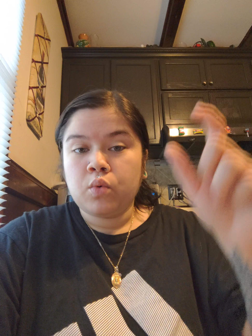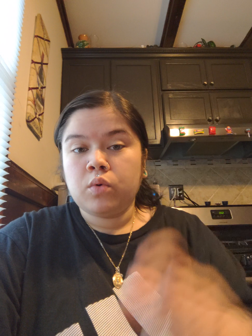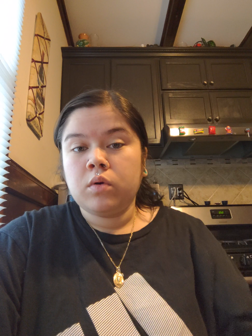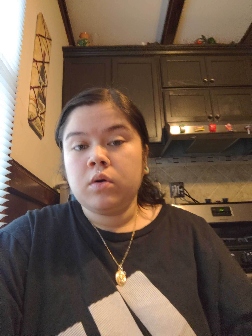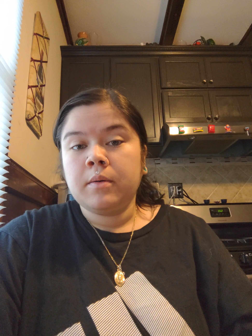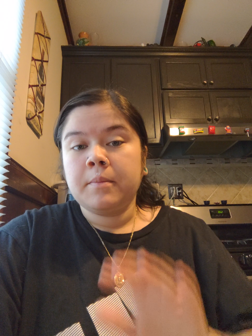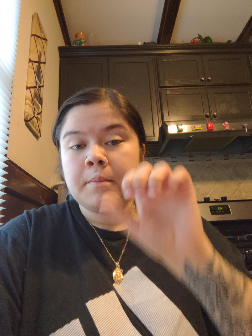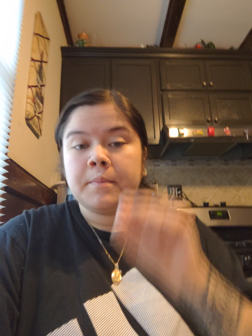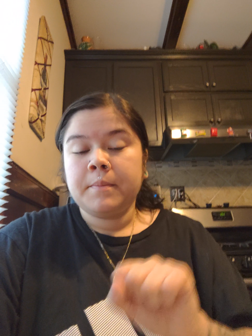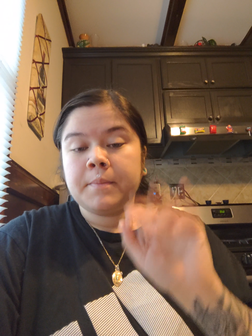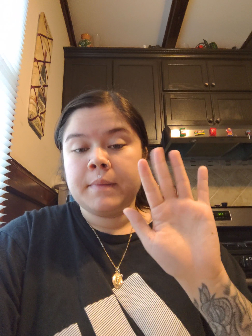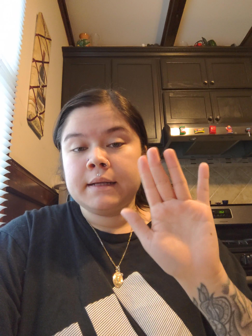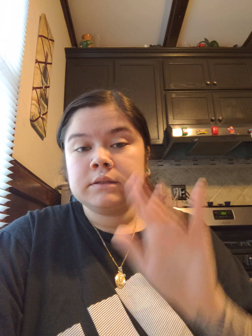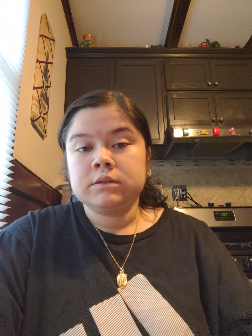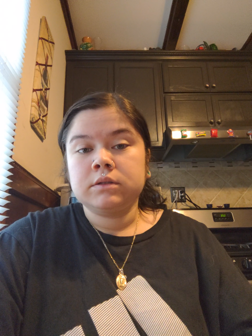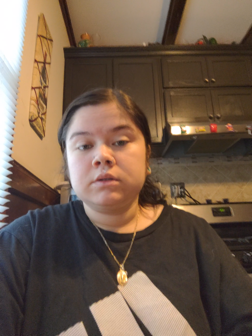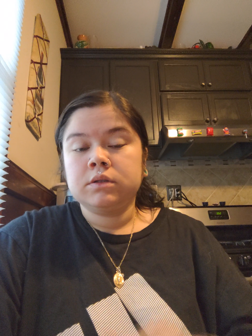mitten